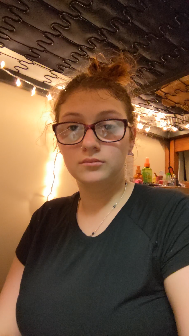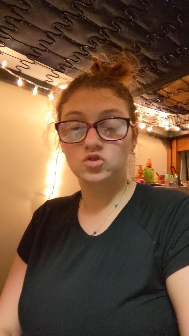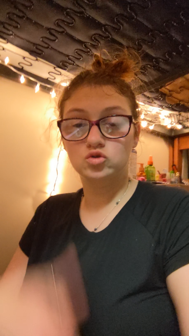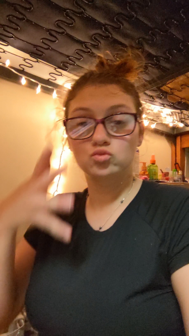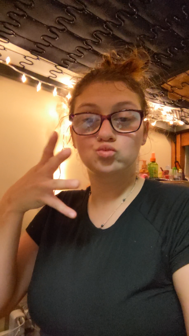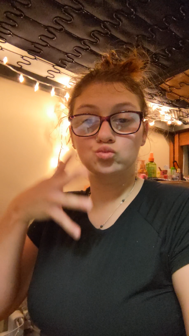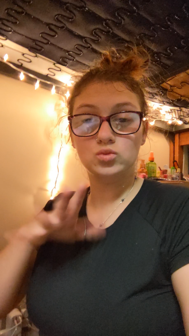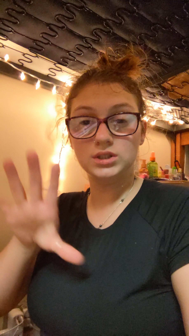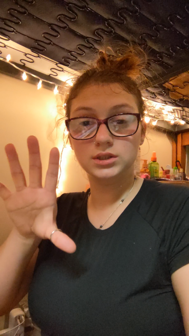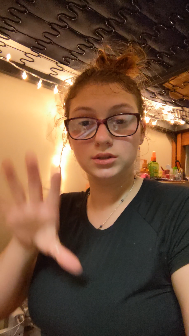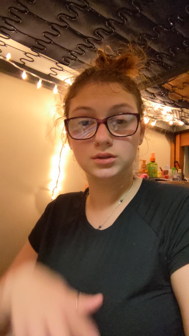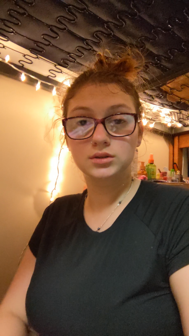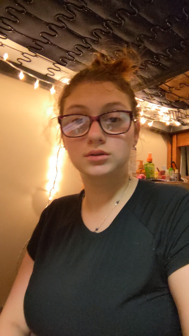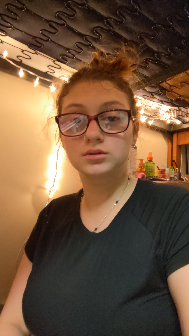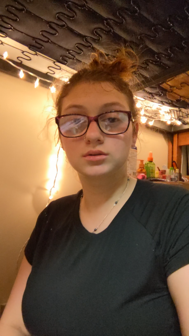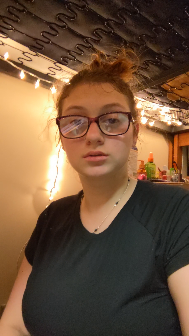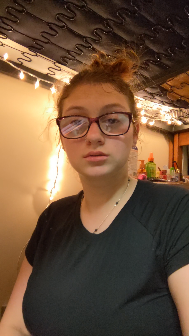dress